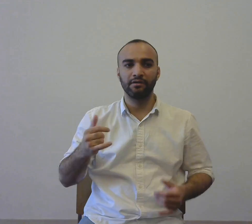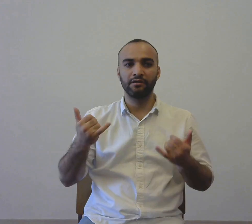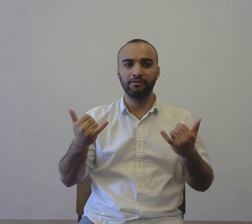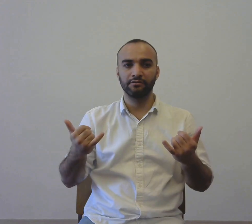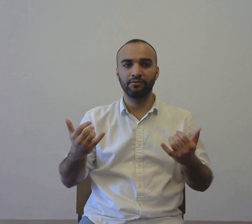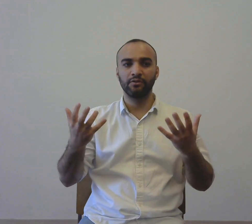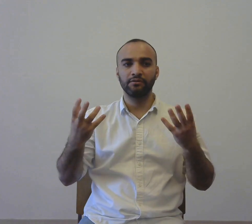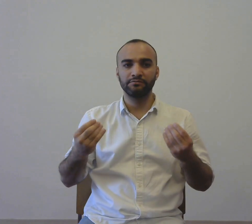bu gün